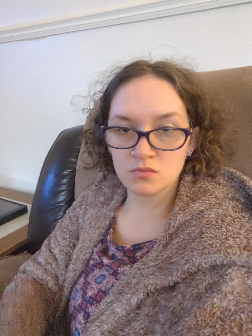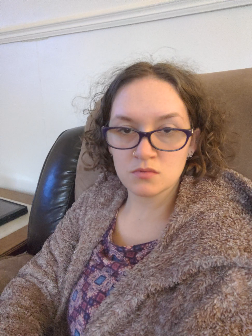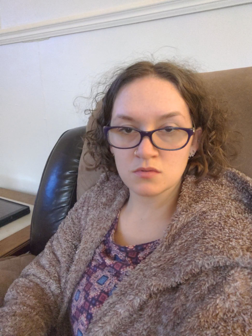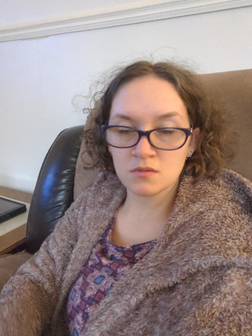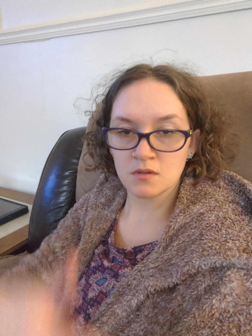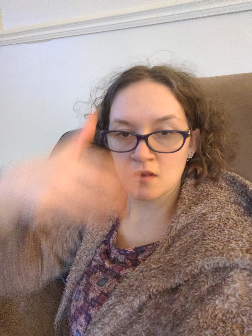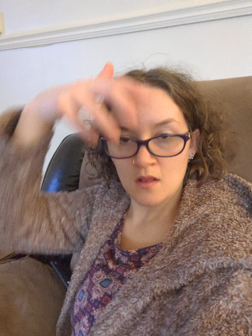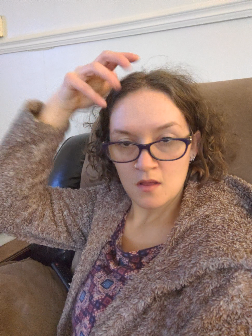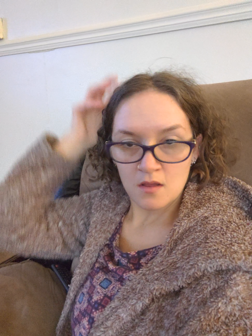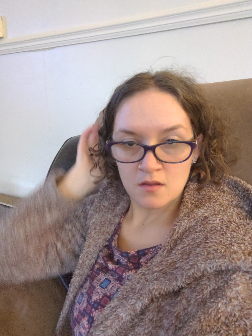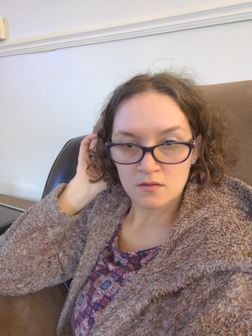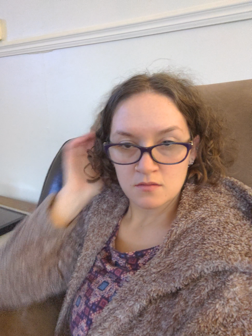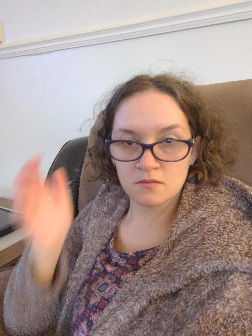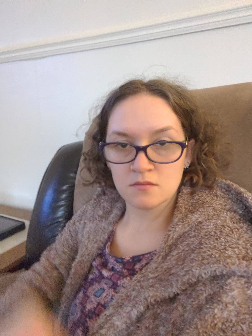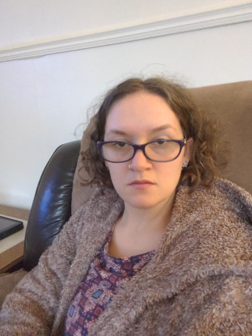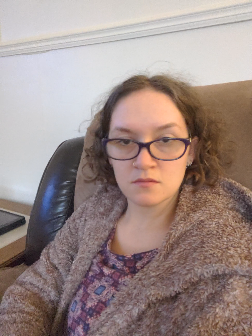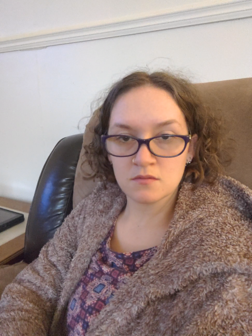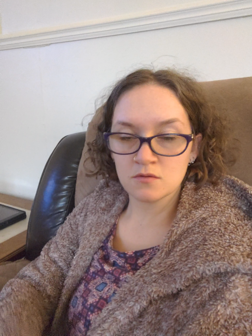lion